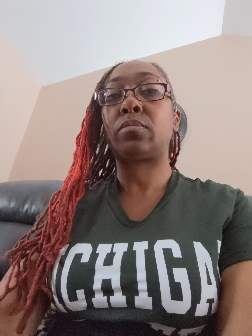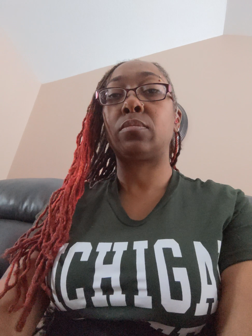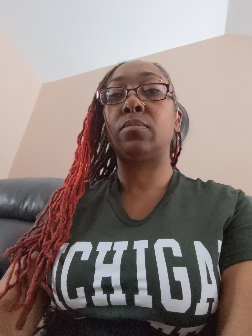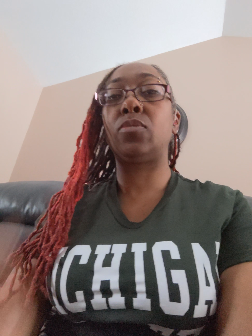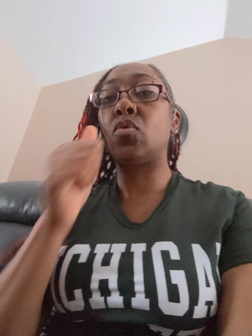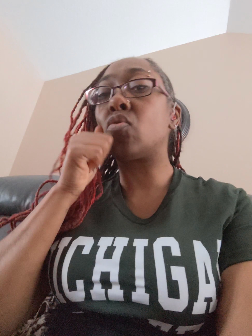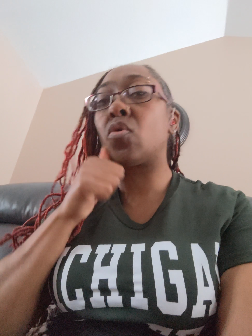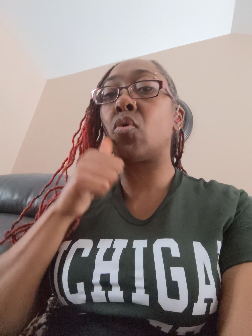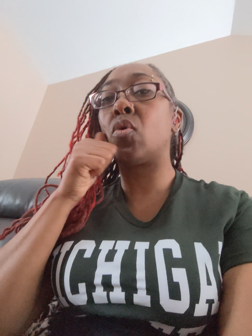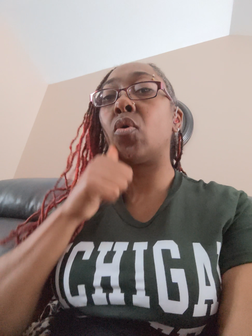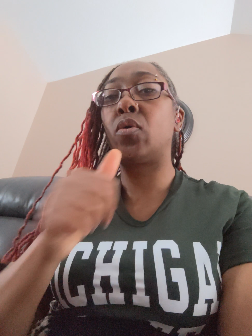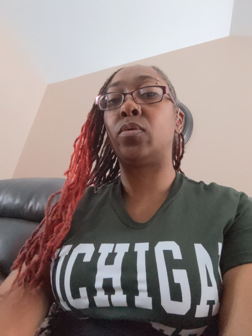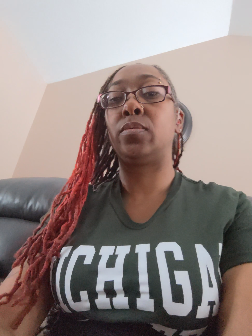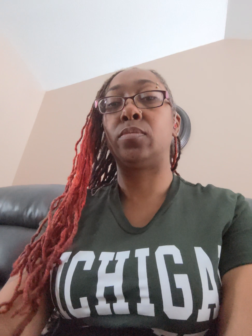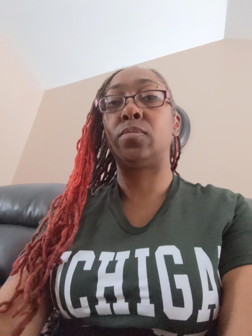girl